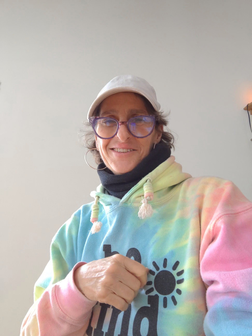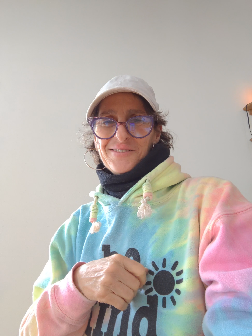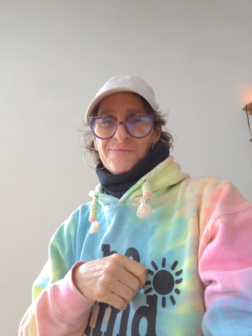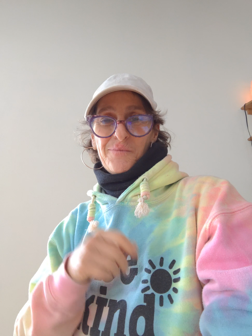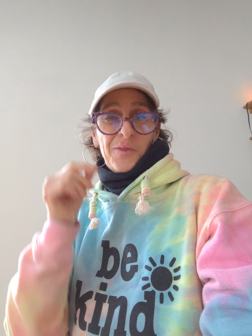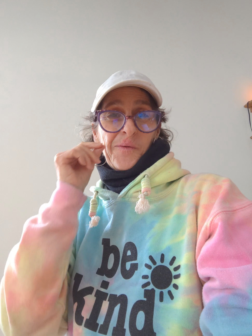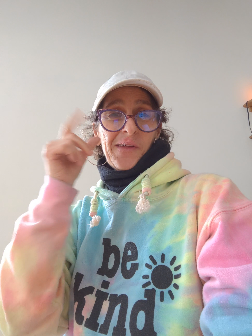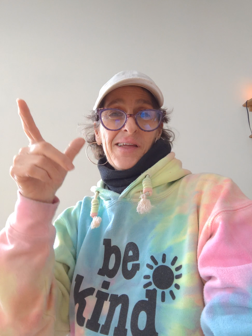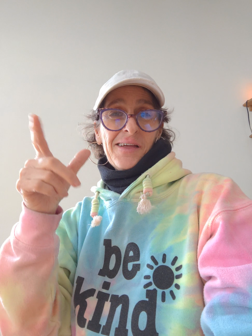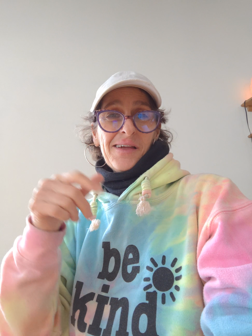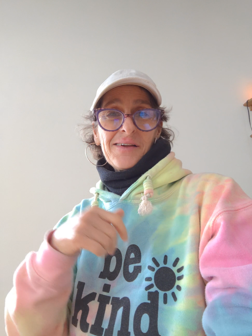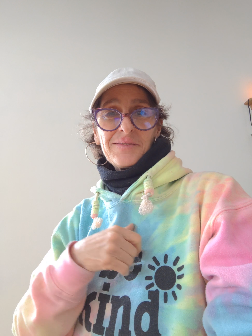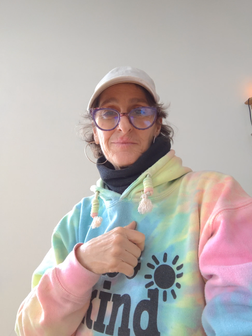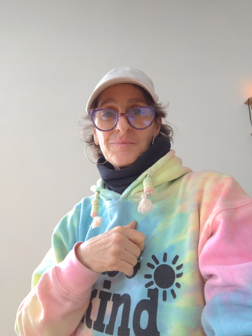wake